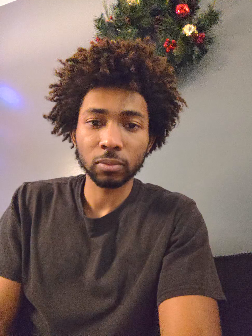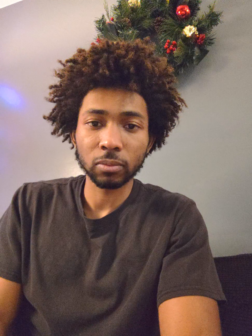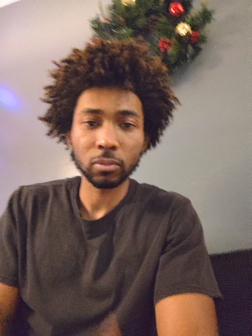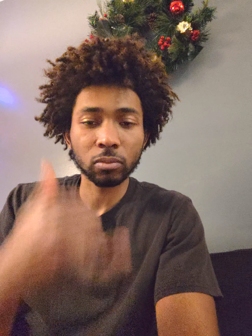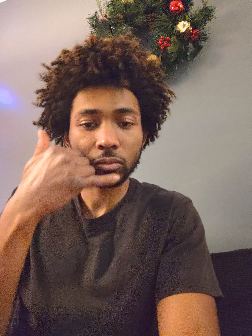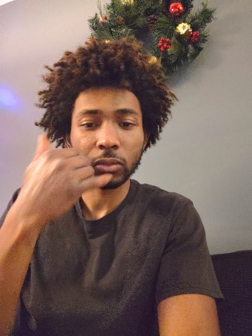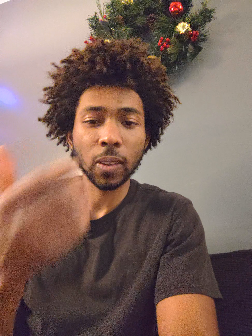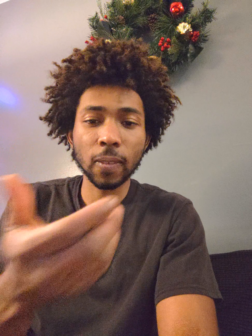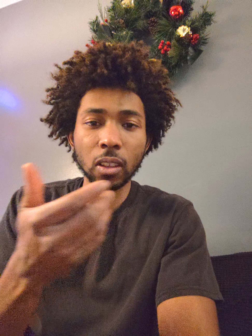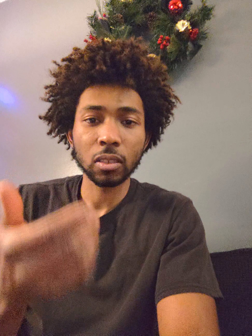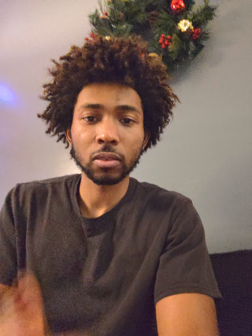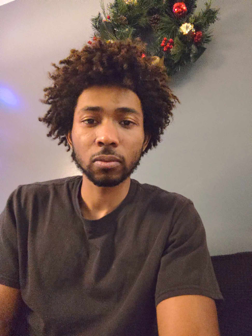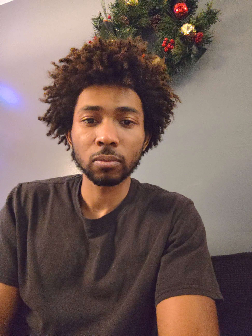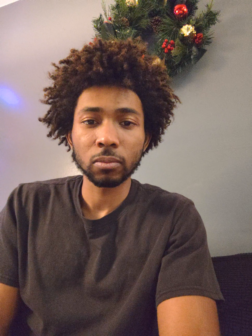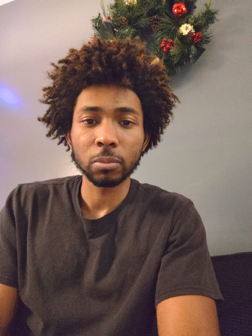call on the phone